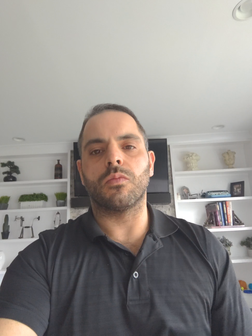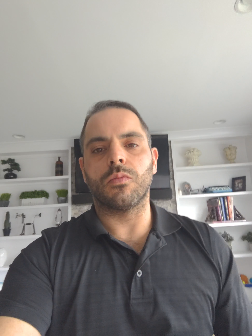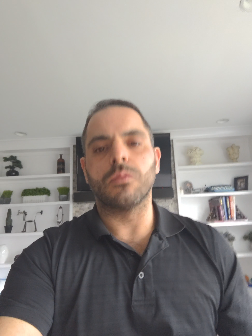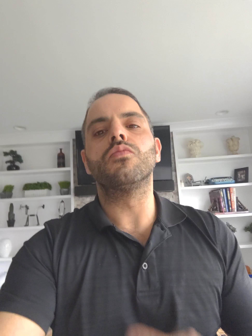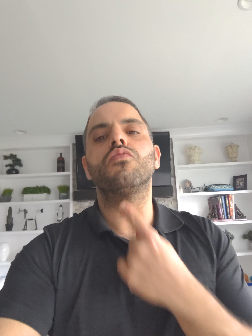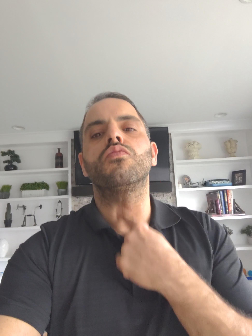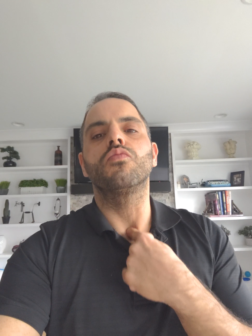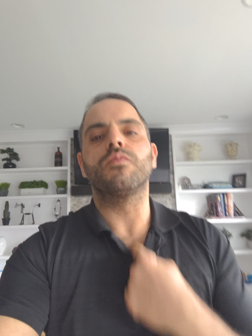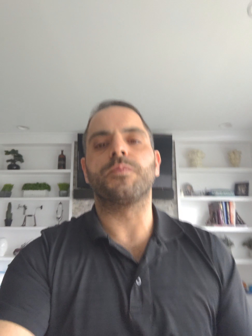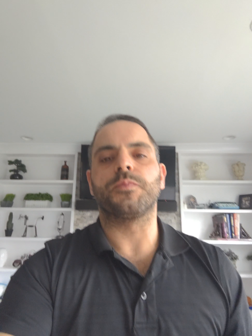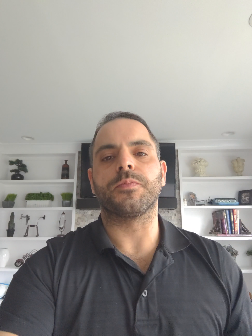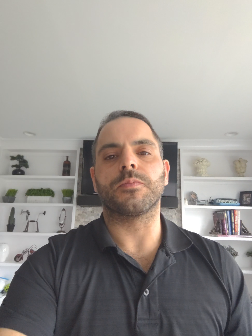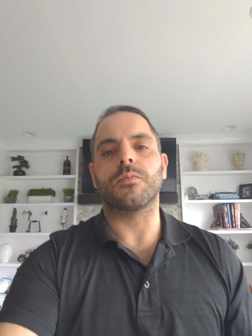thirsty